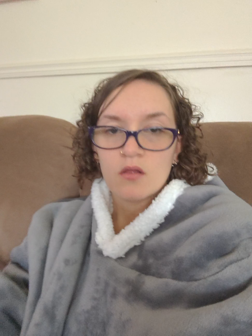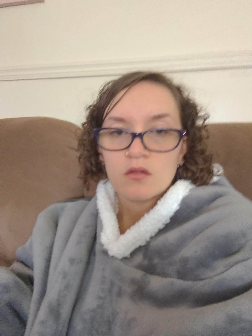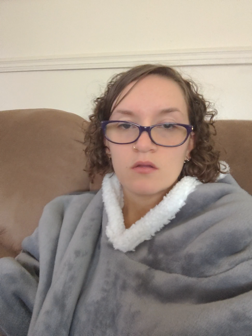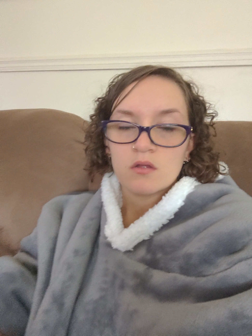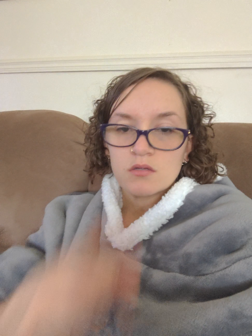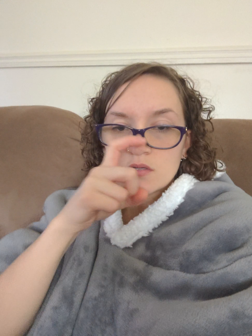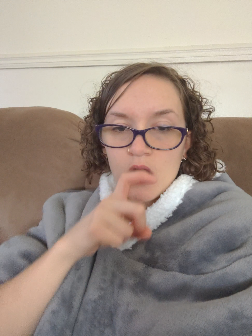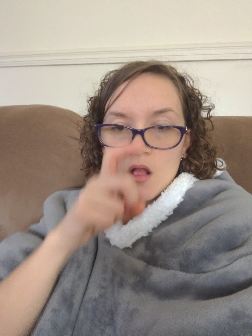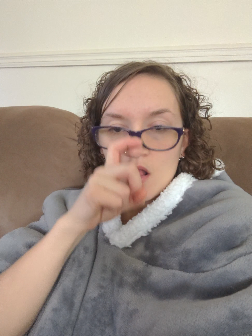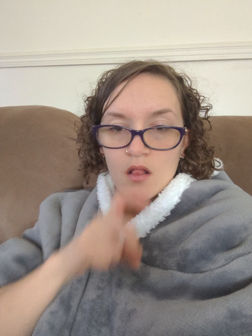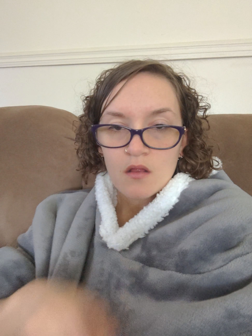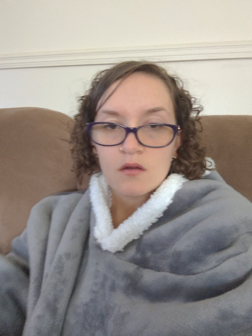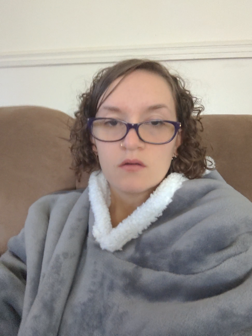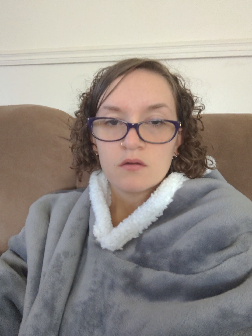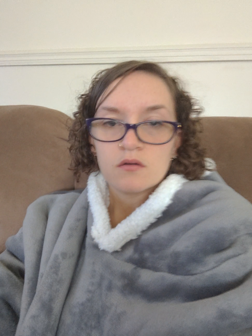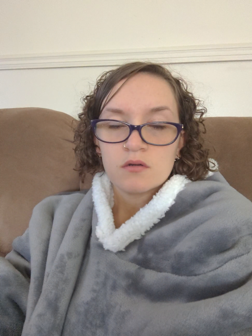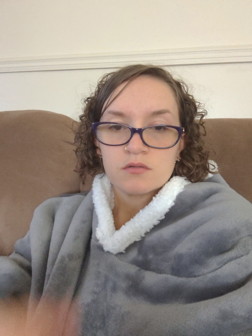doll